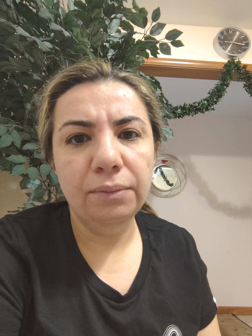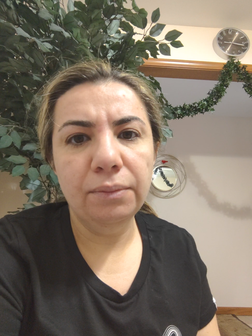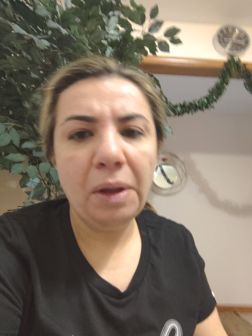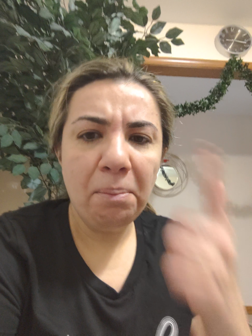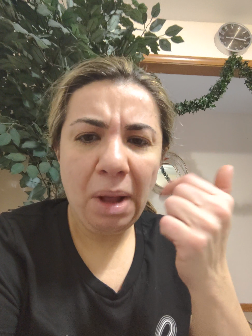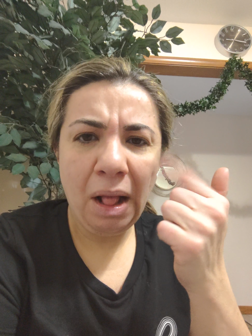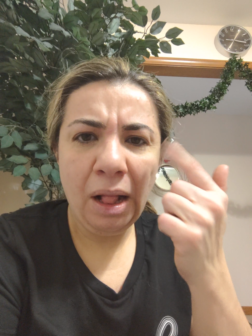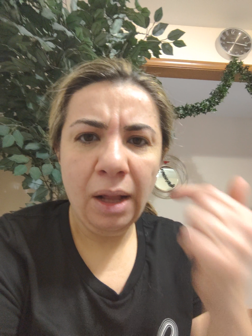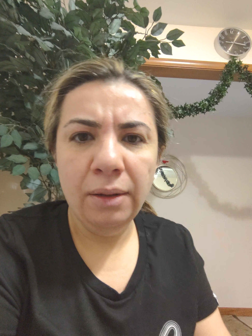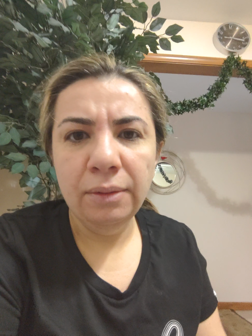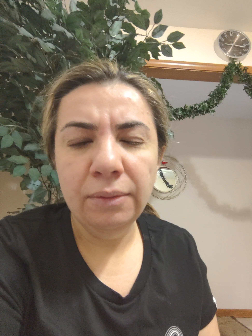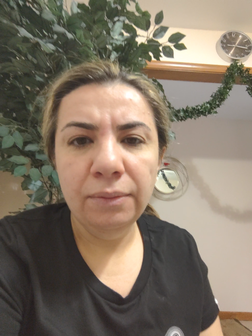cry